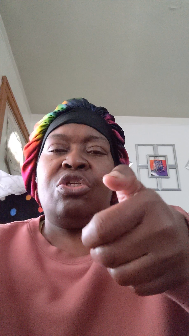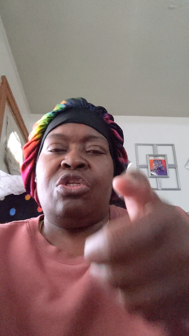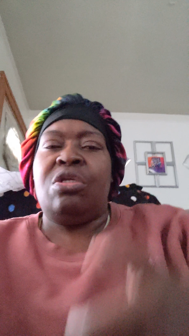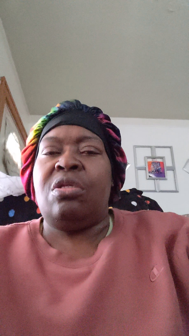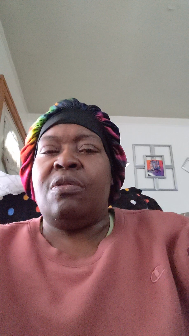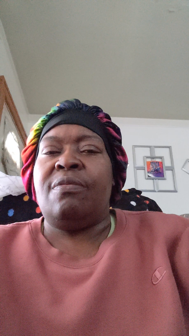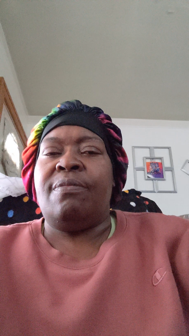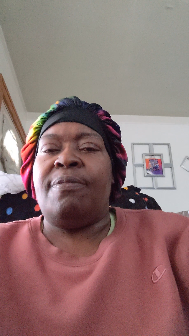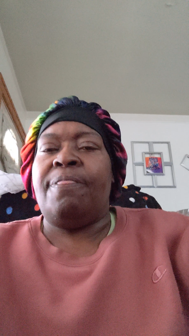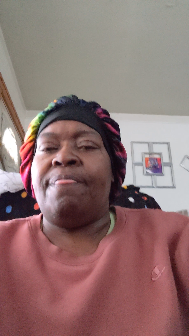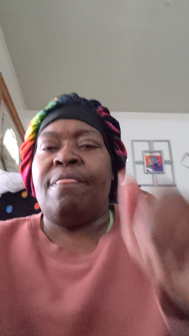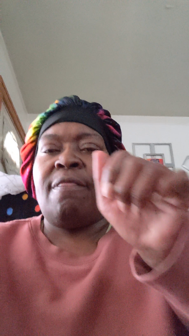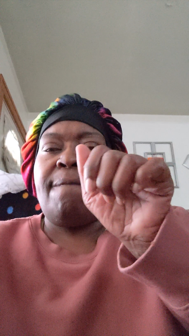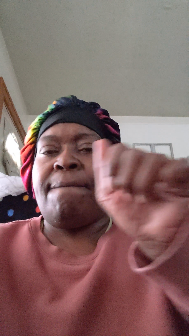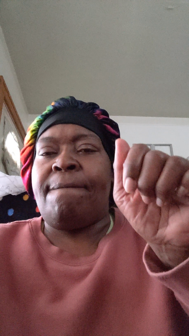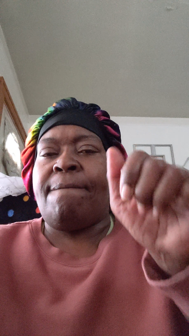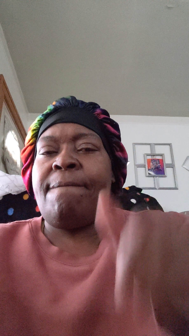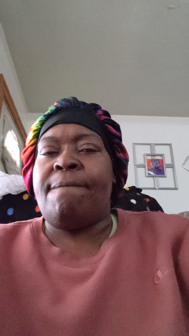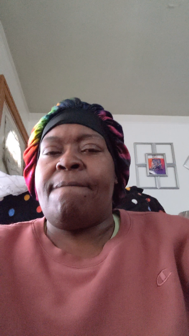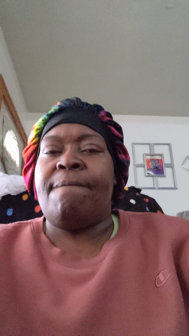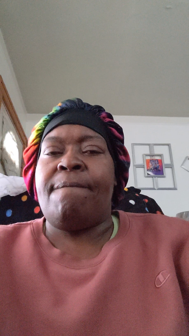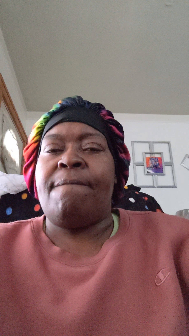a